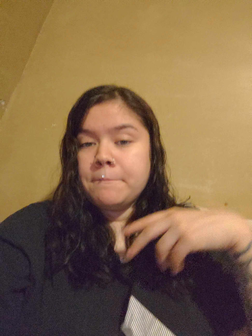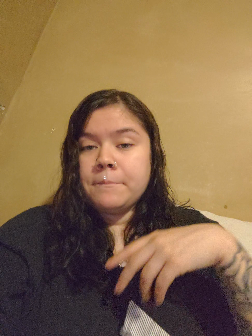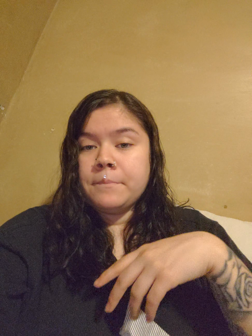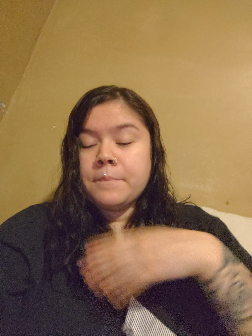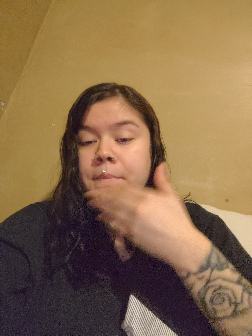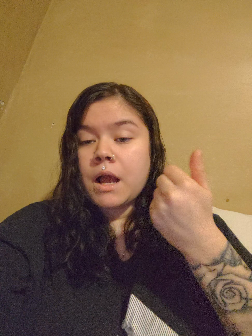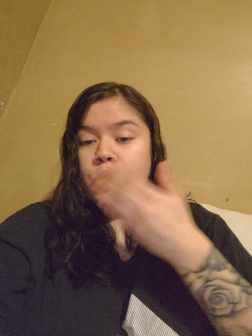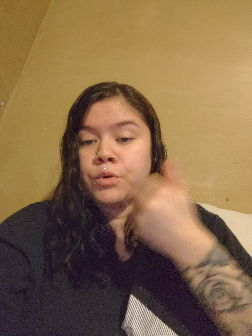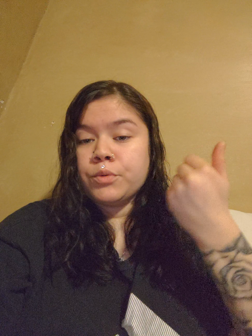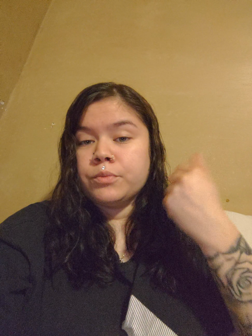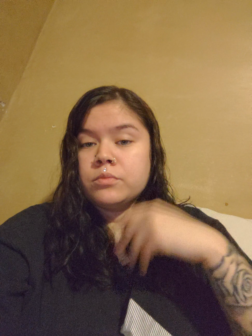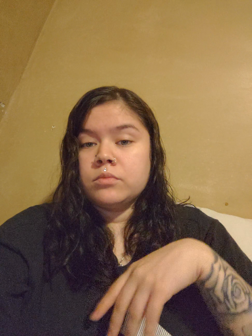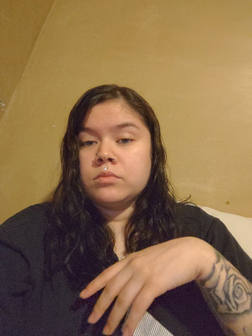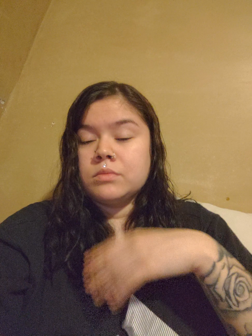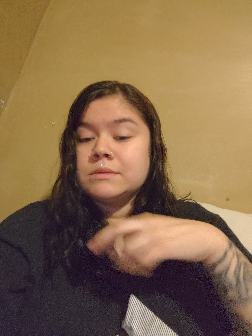better